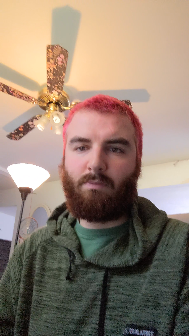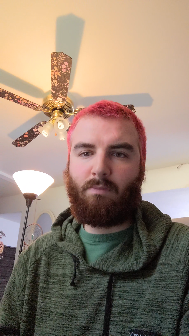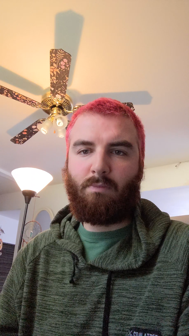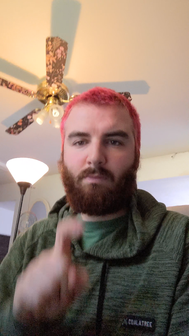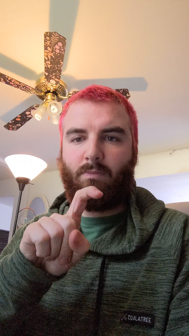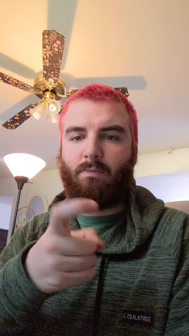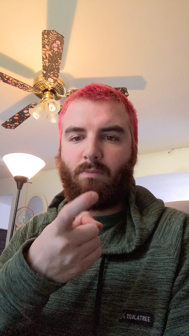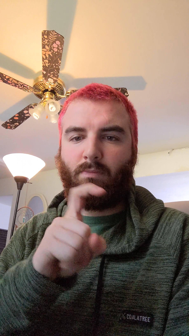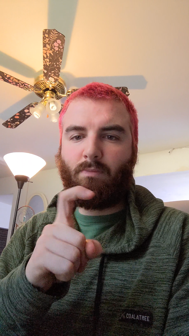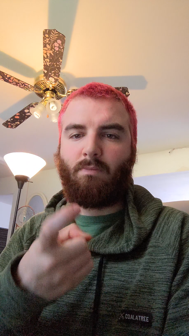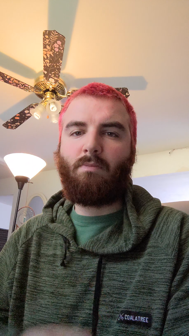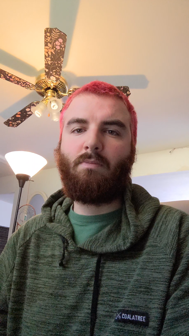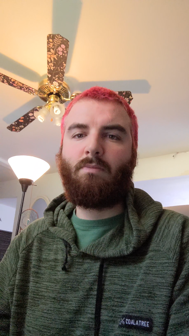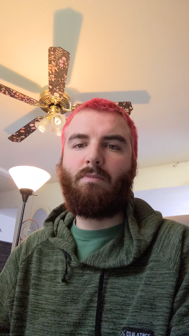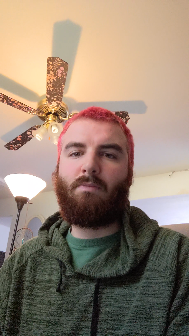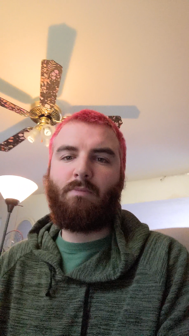friend